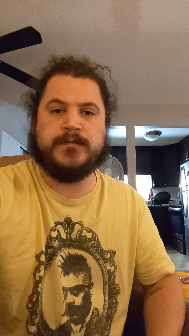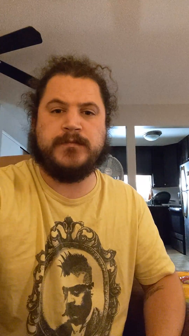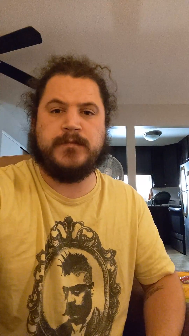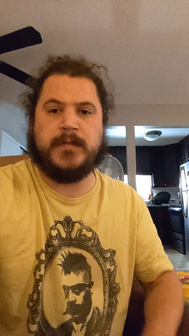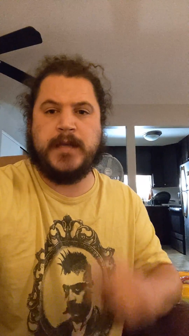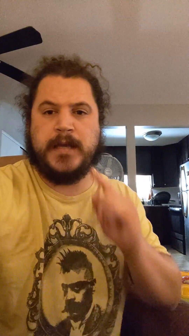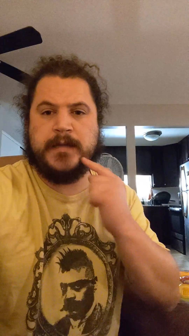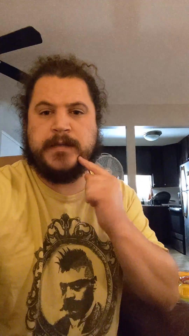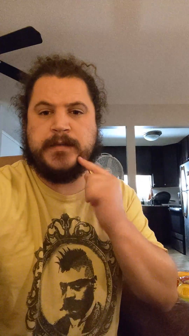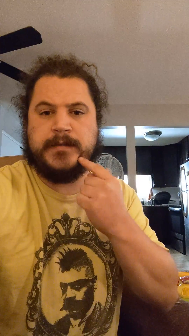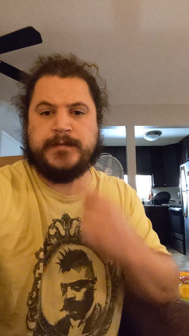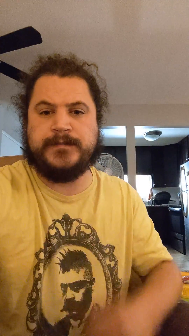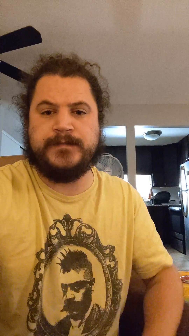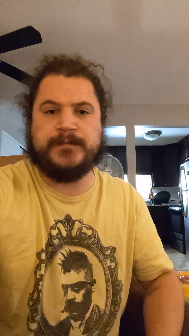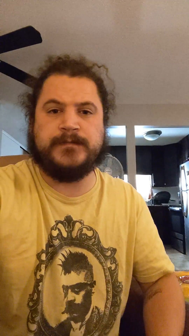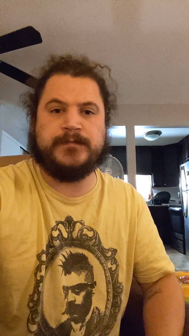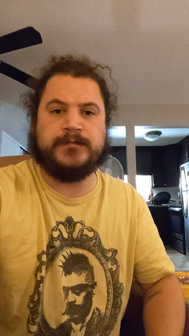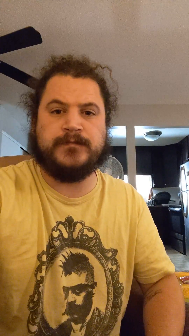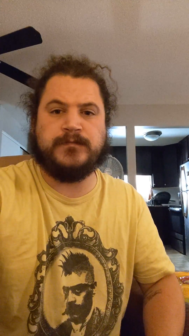candy